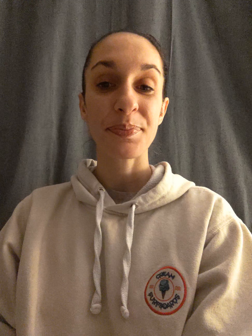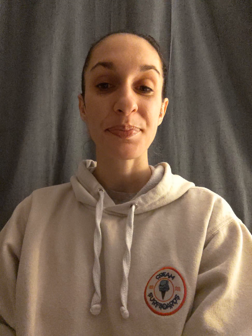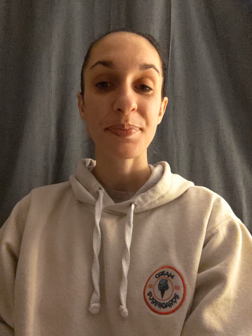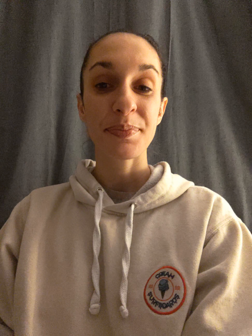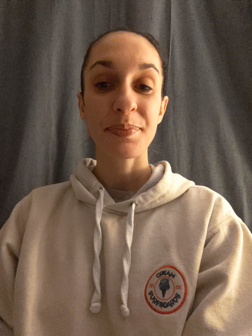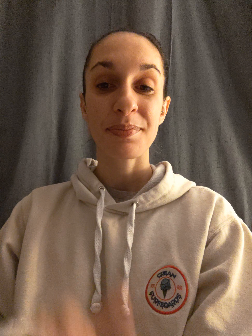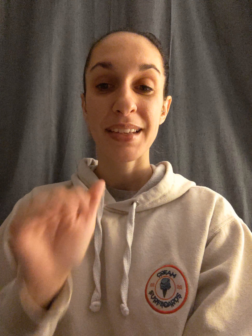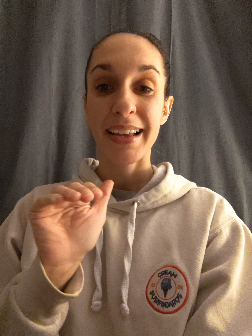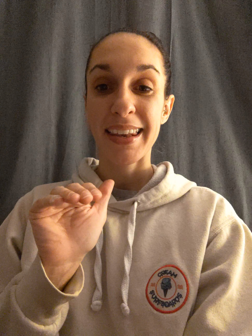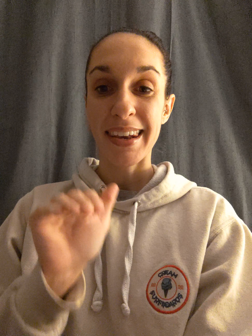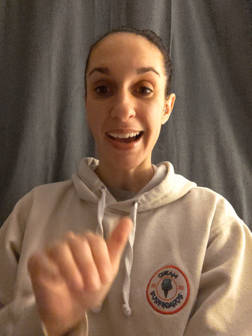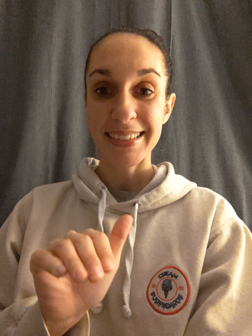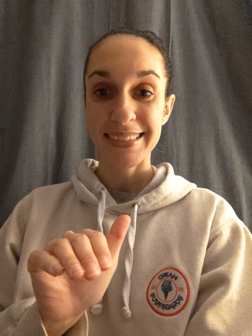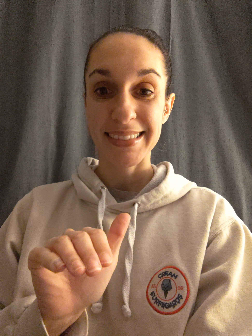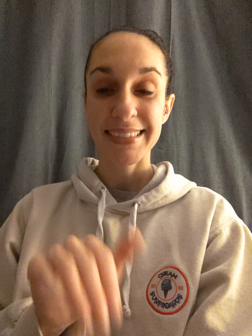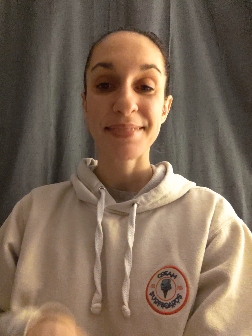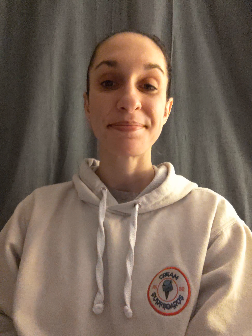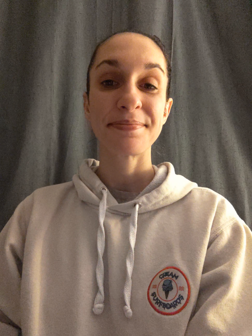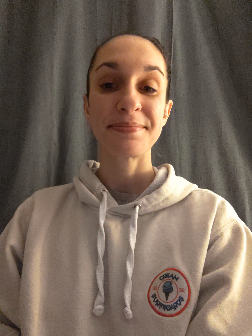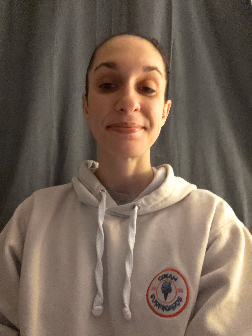night